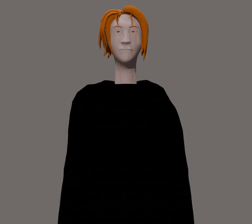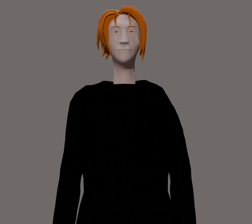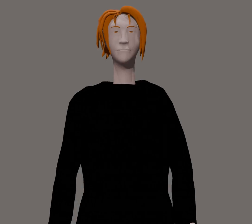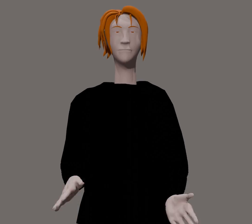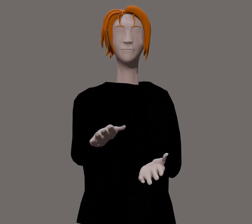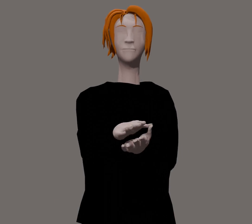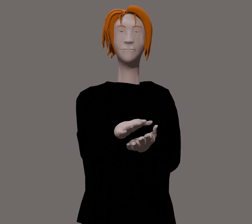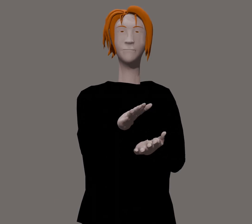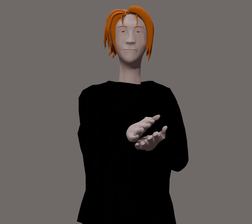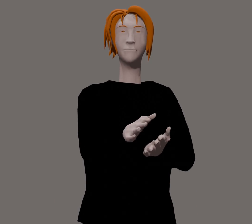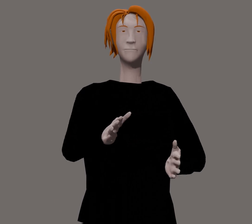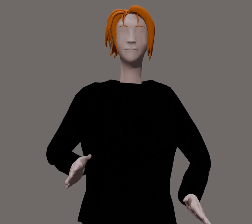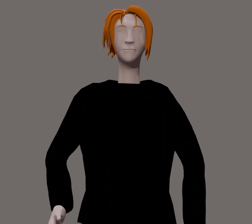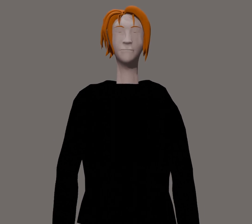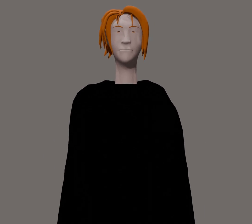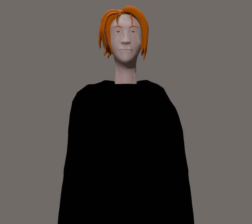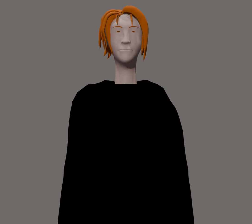Clap